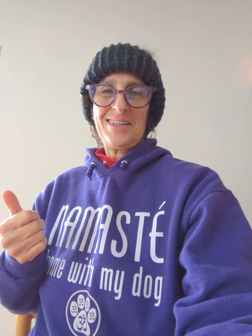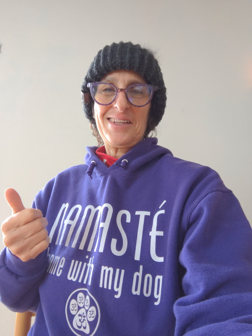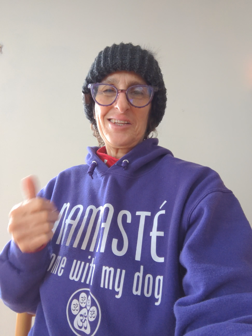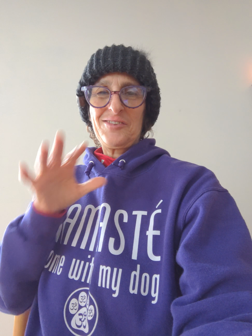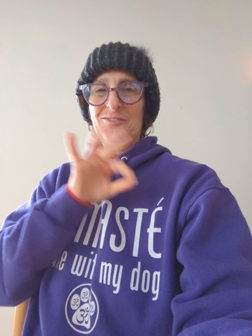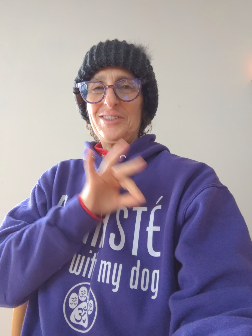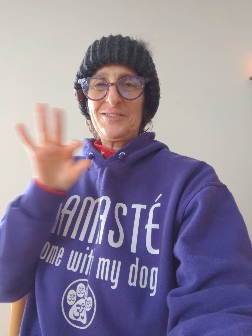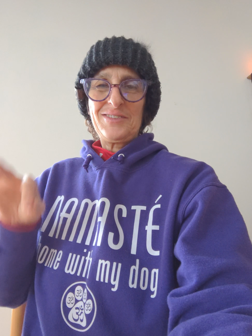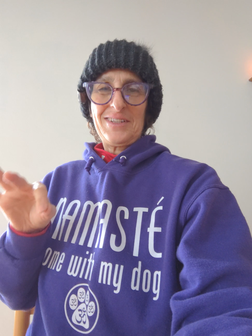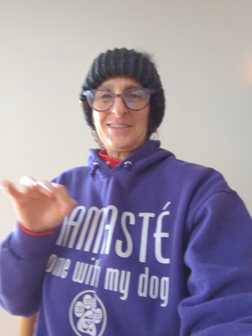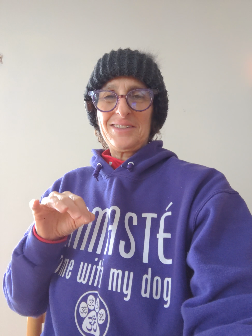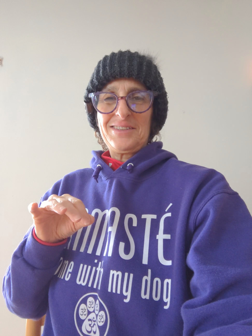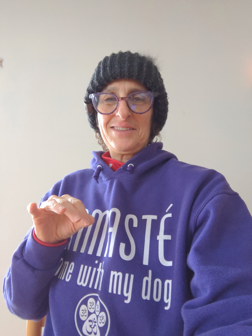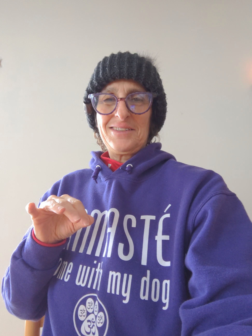french fries